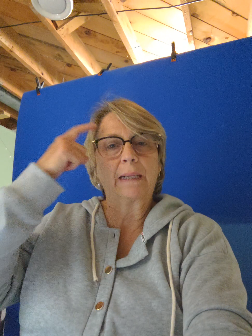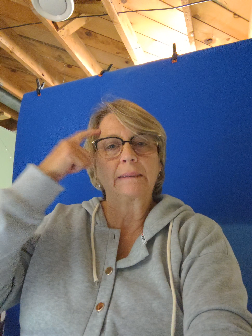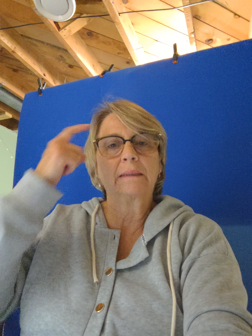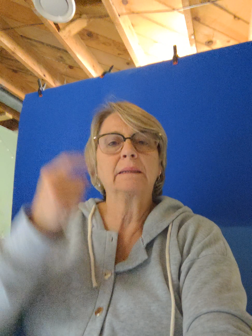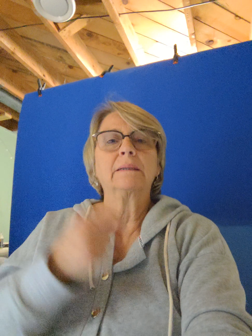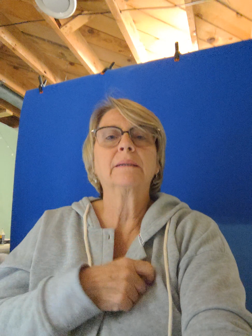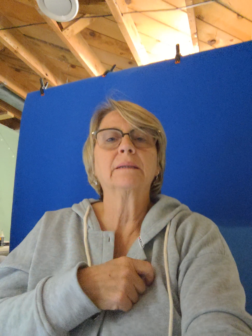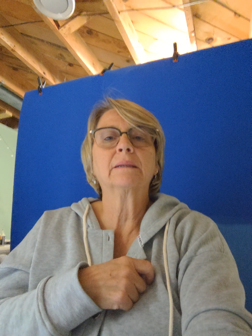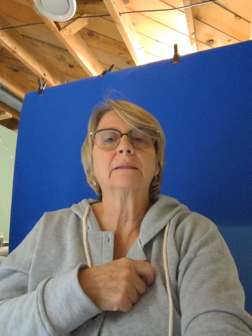penny